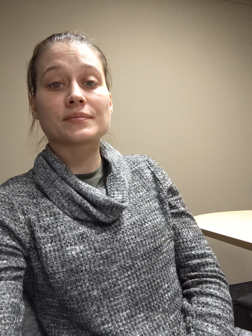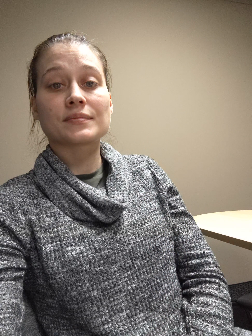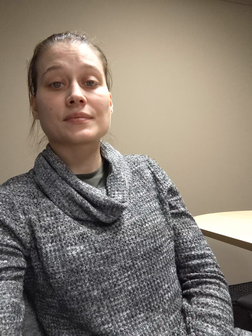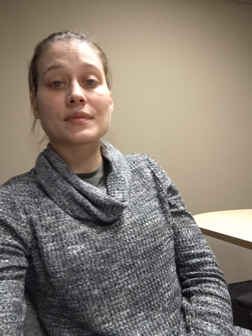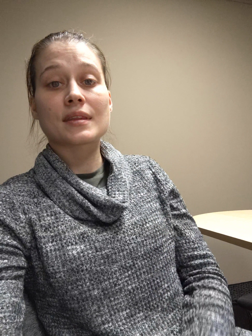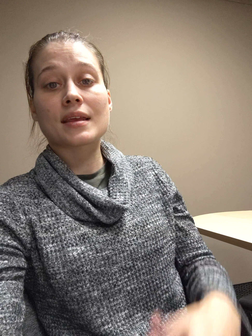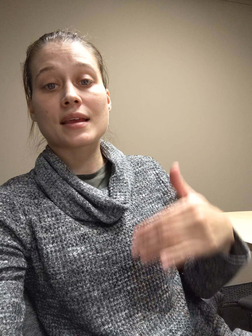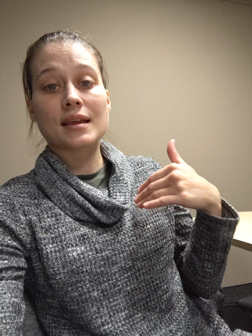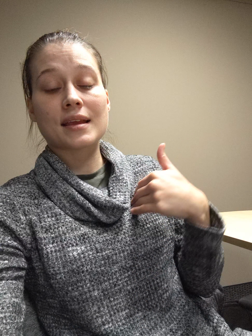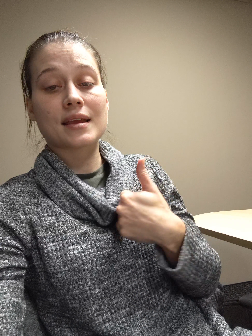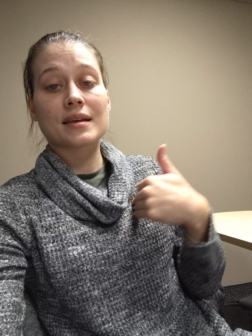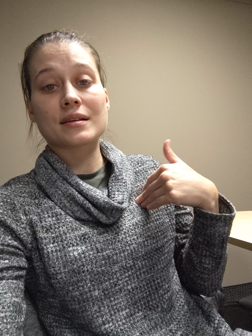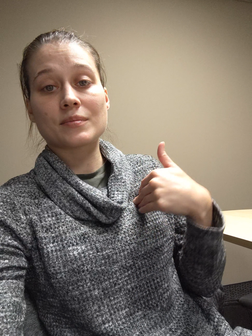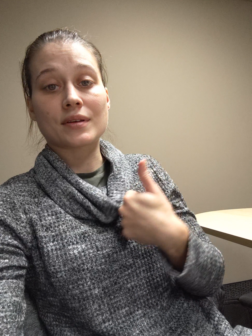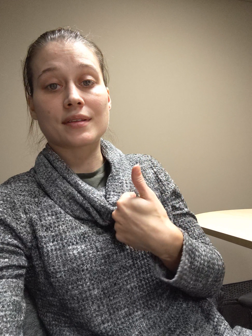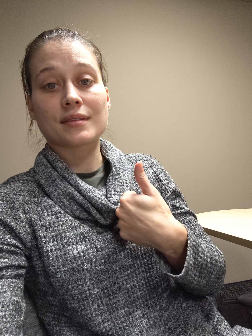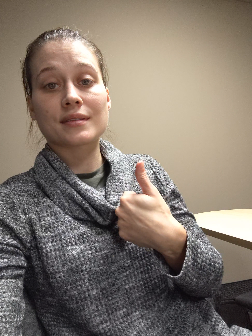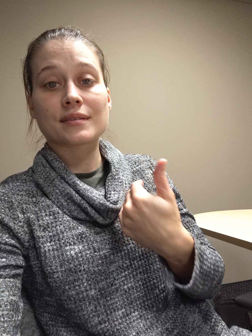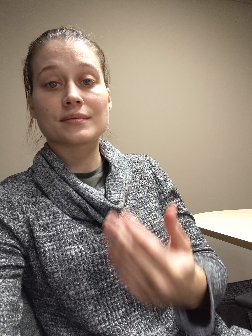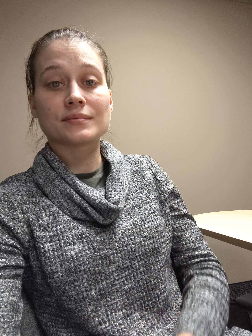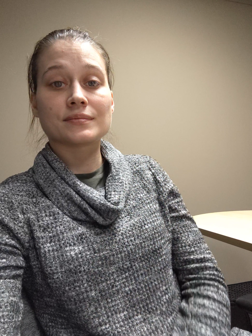animal